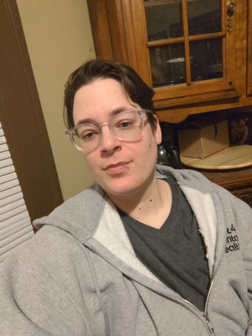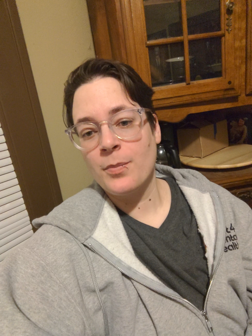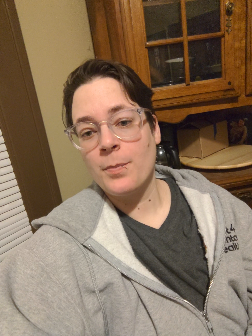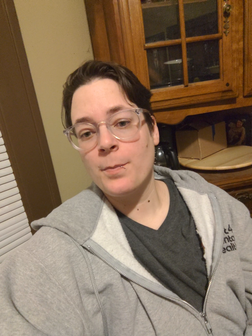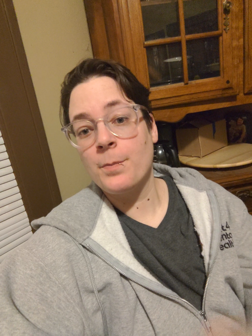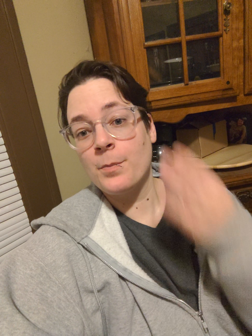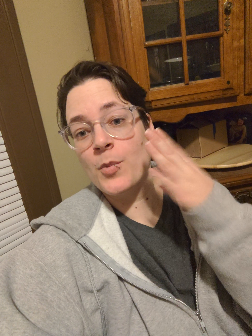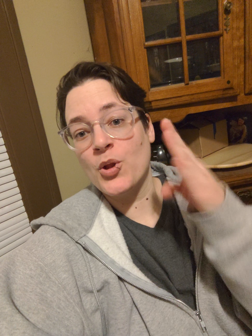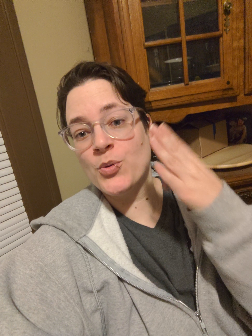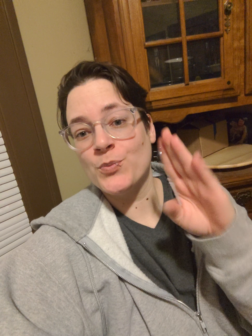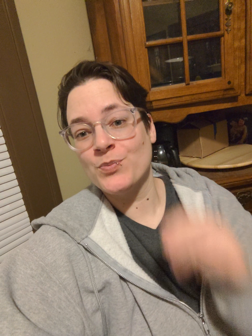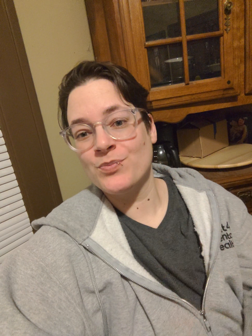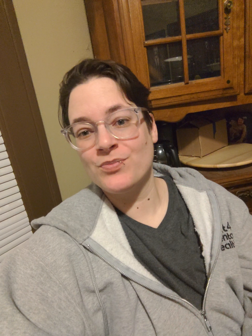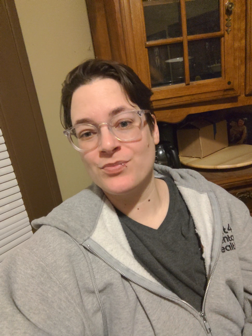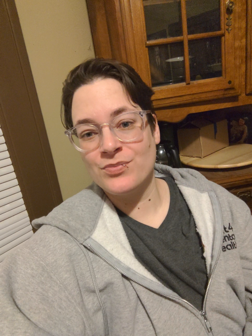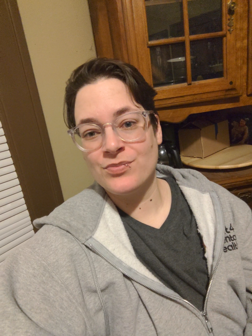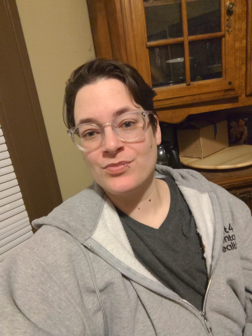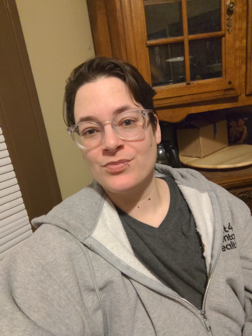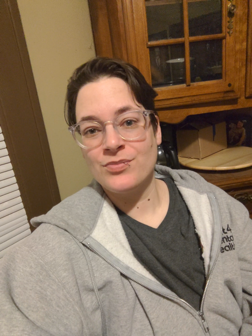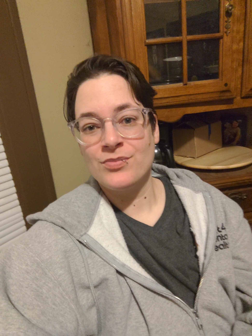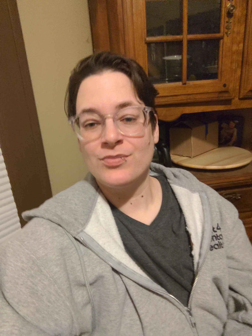blue